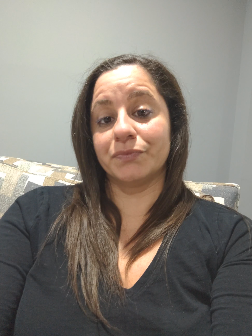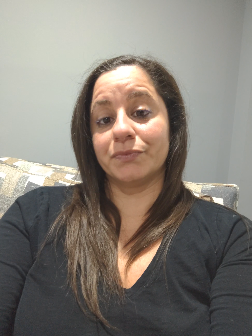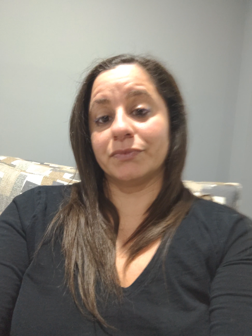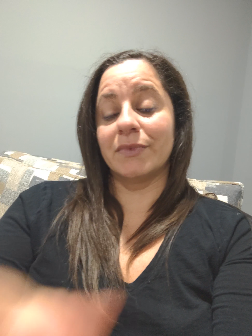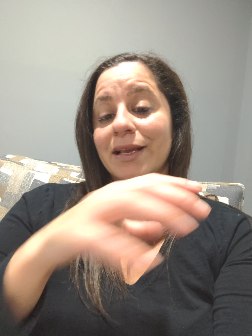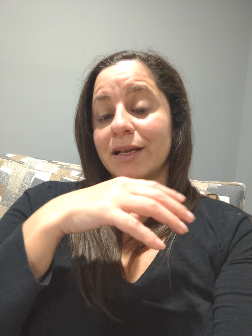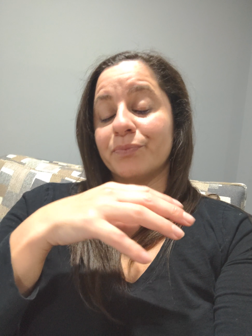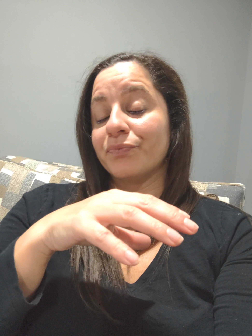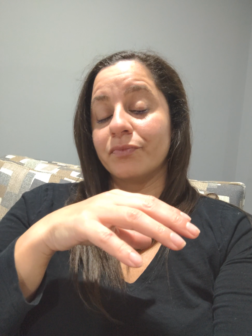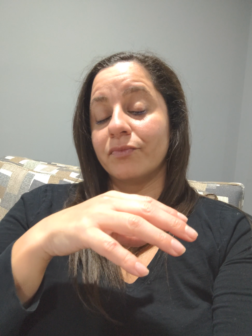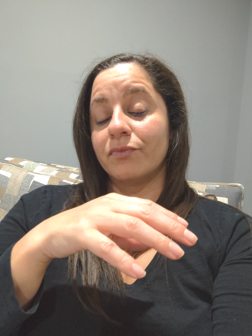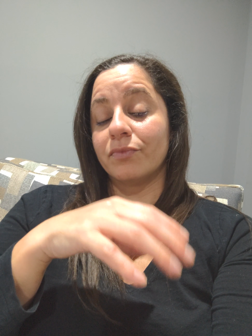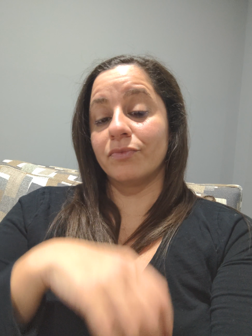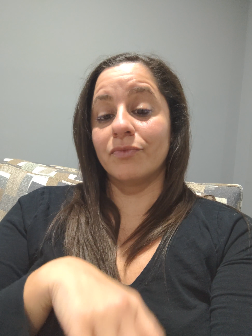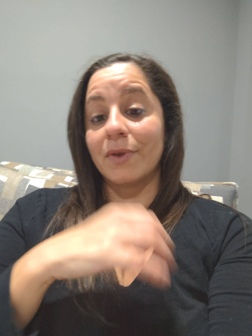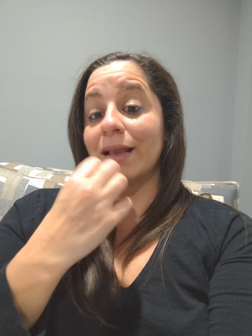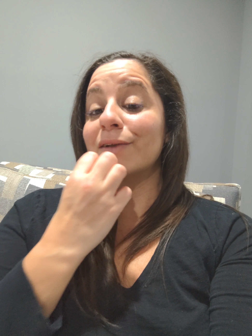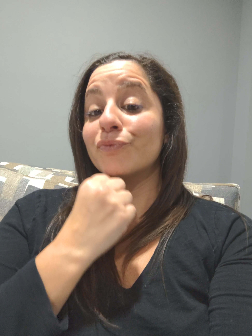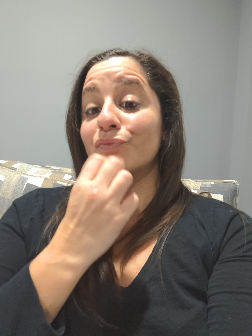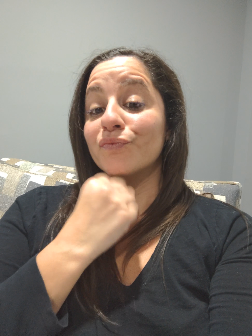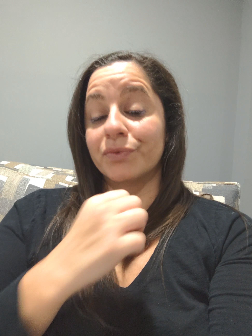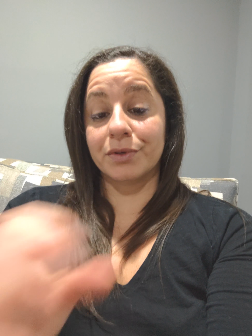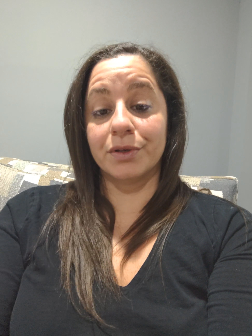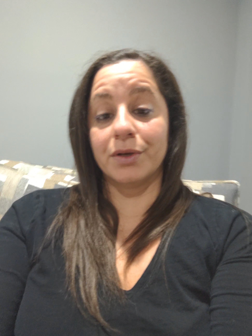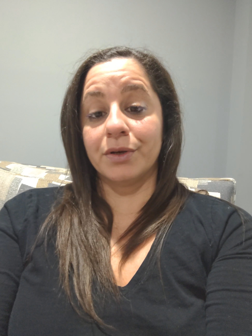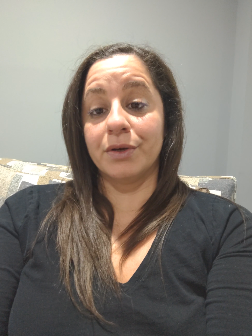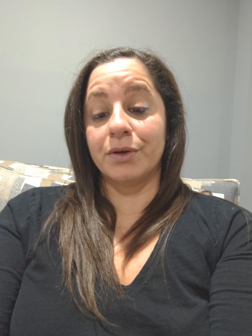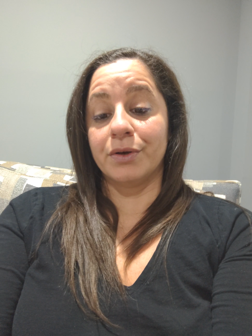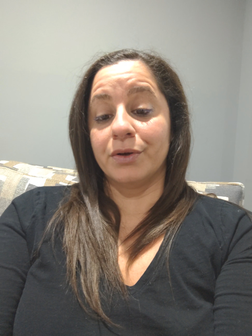underwear